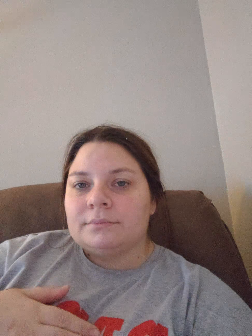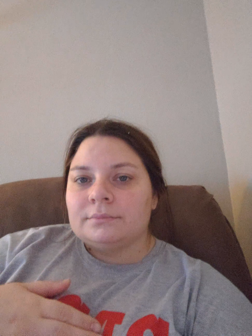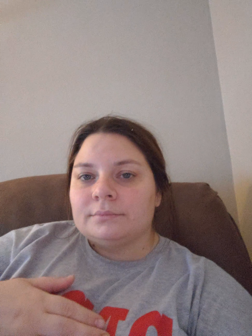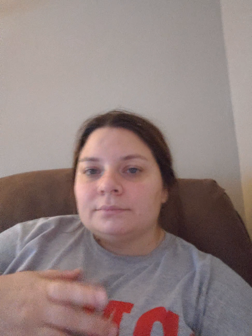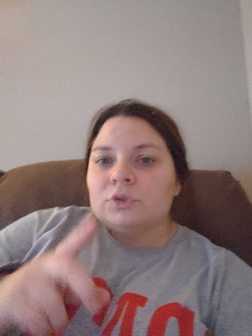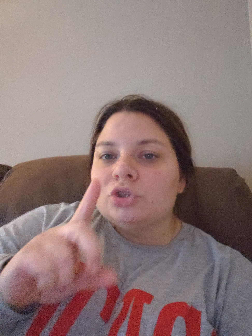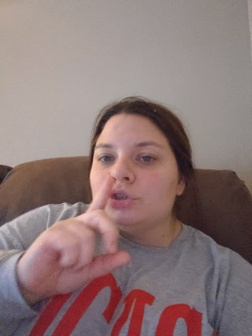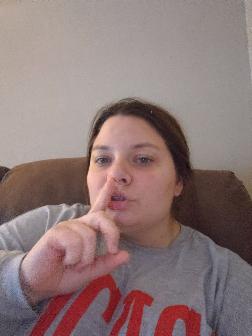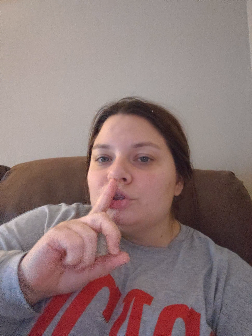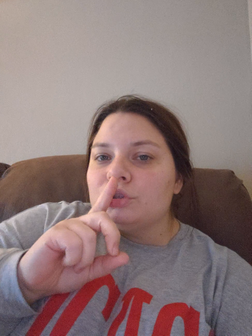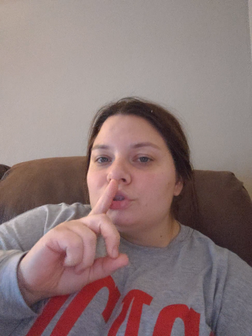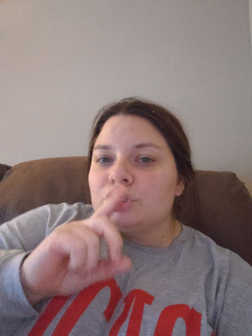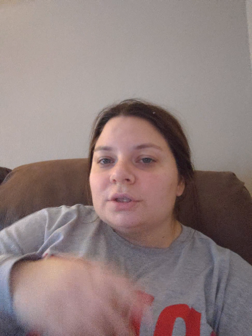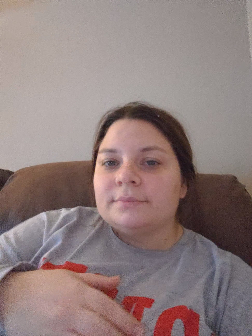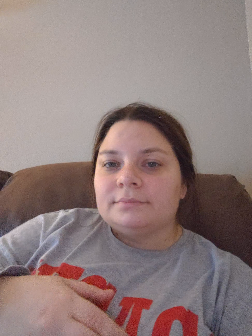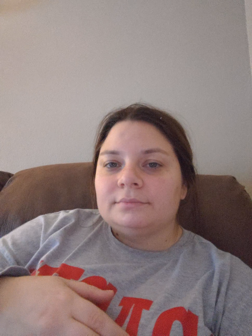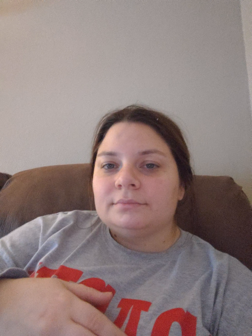shhh